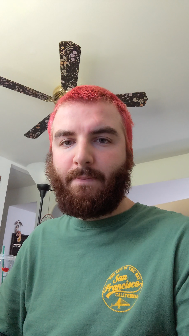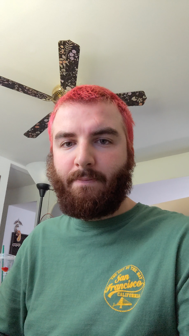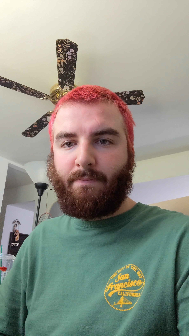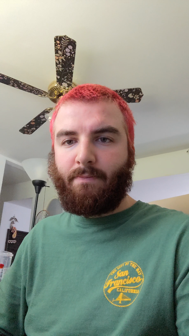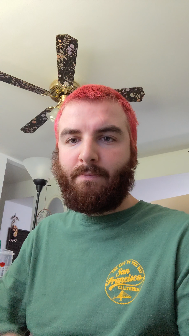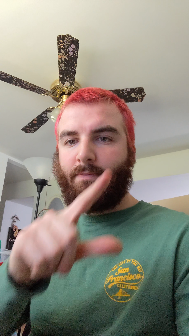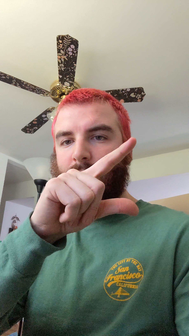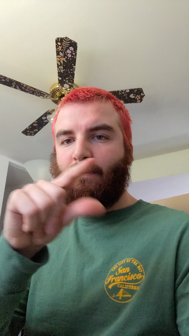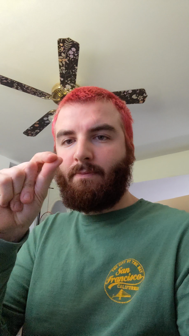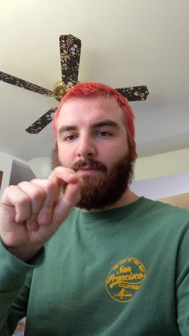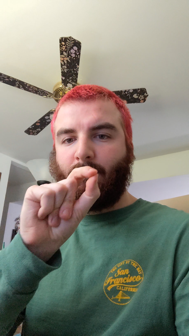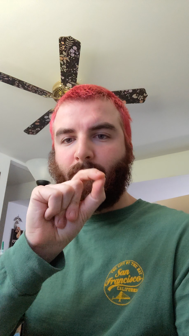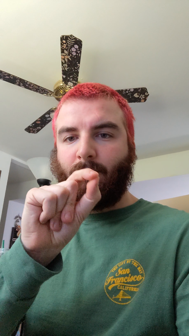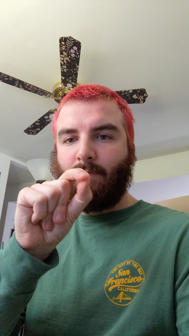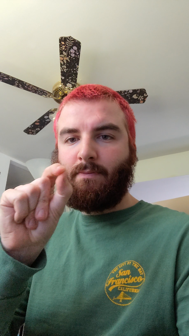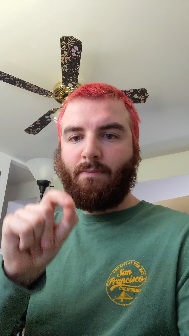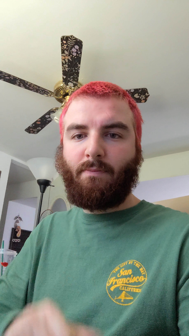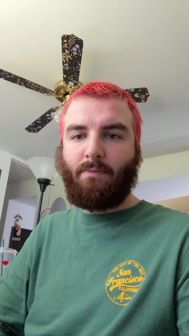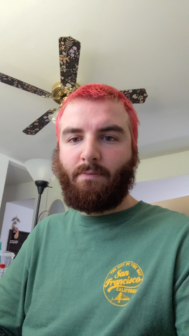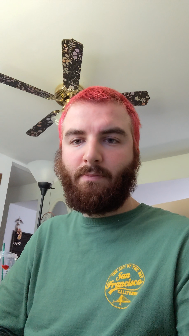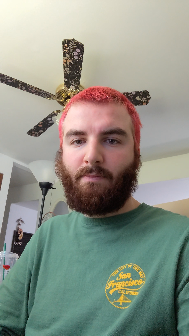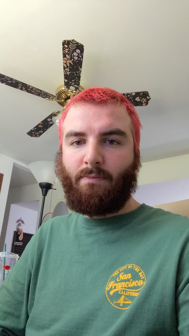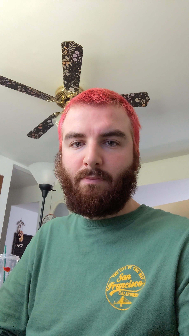peas